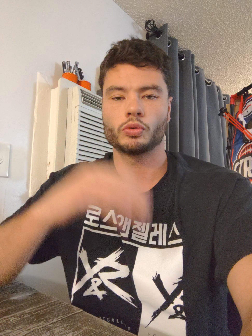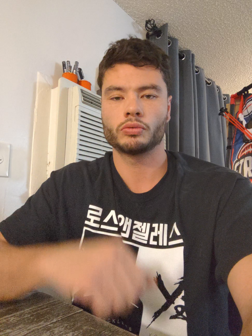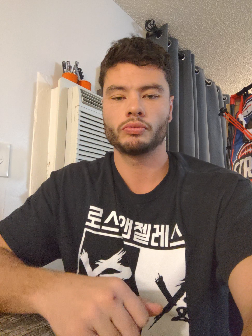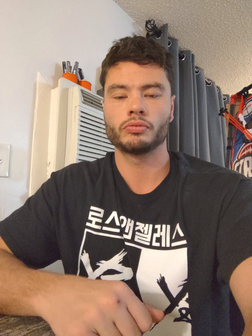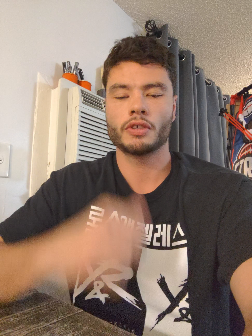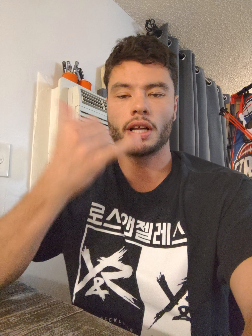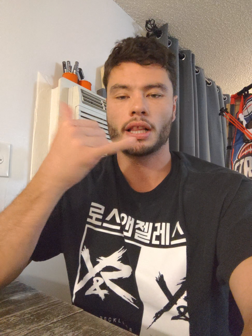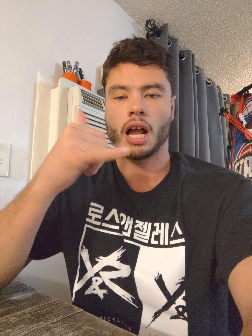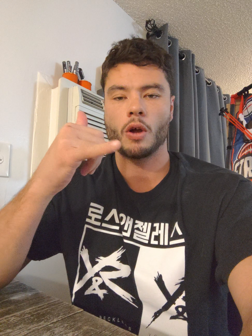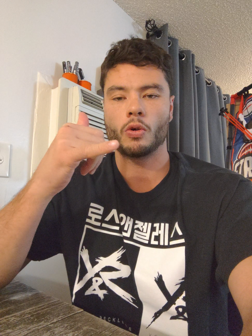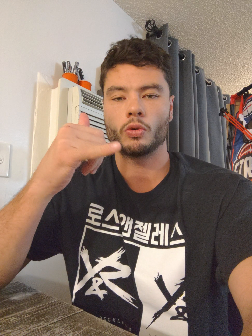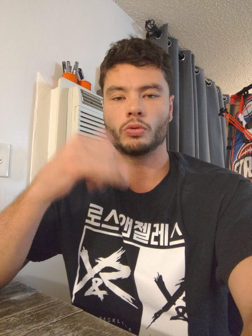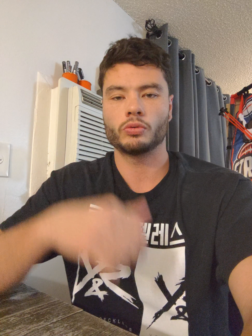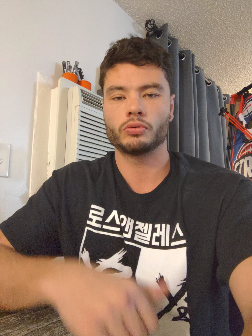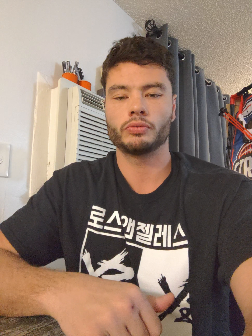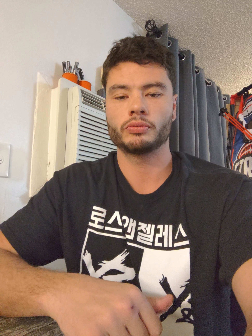yellow